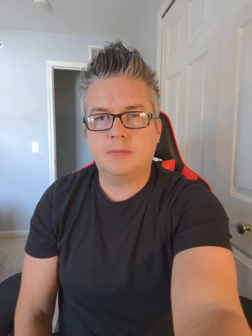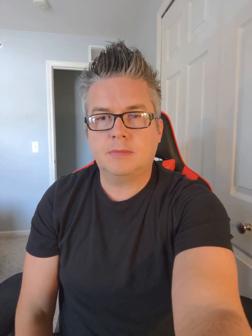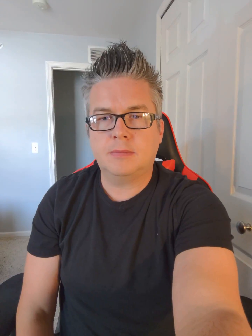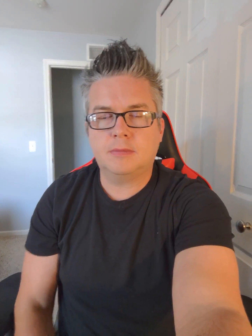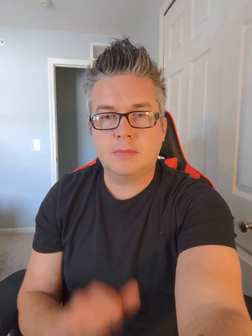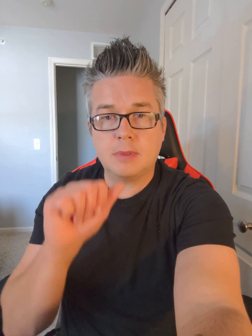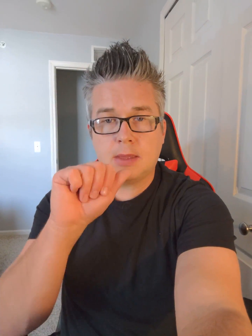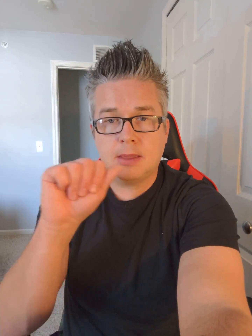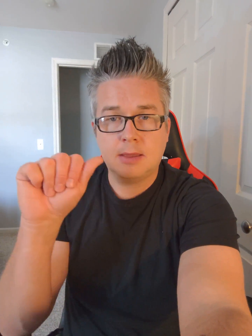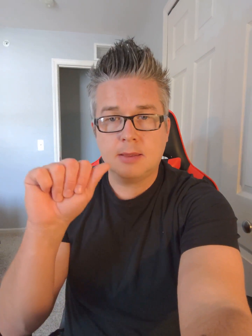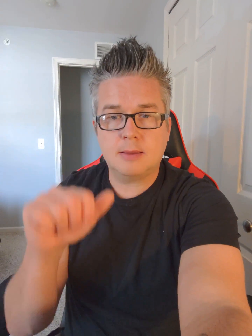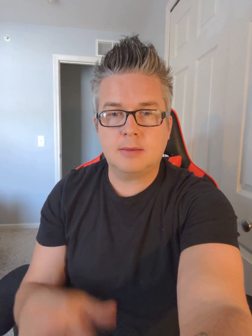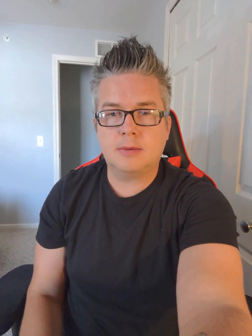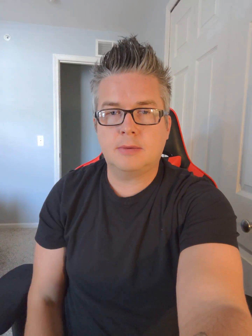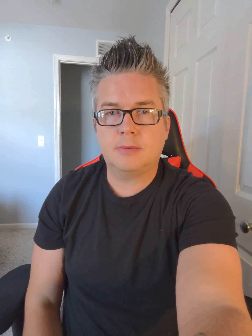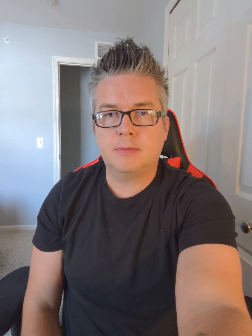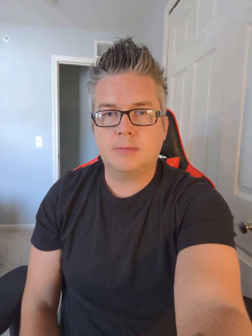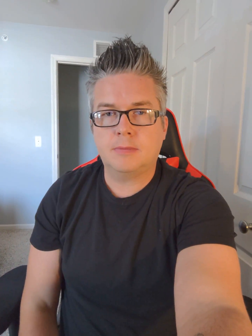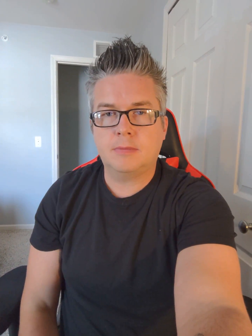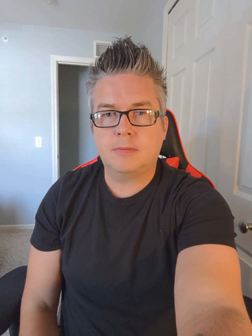a